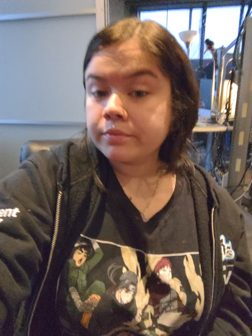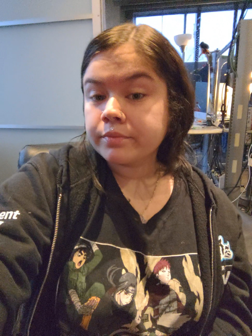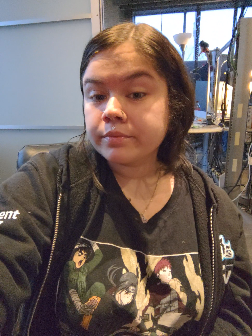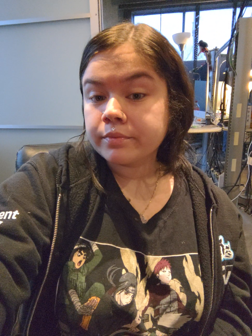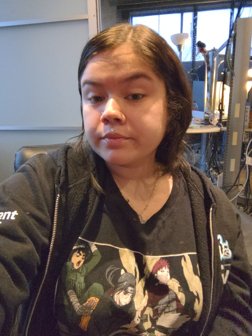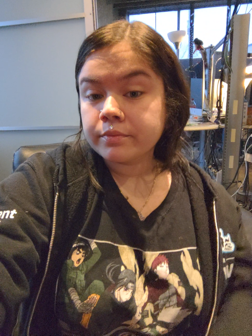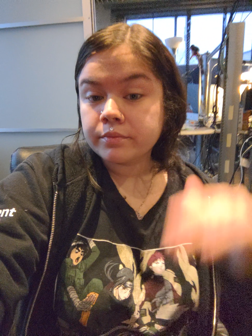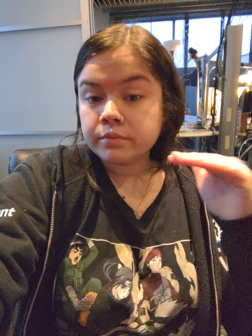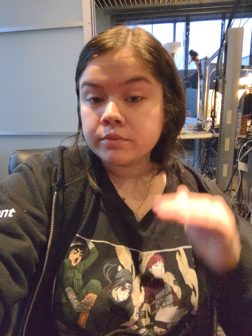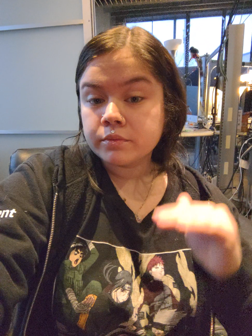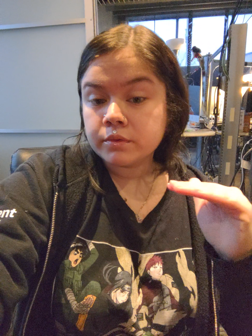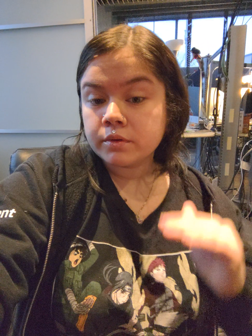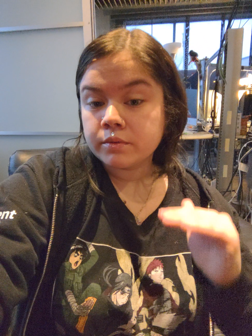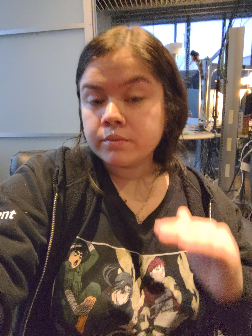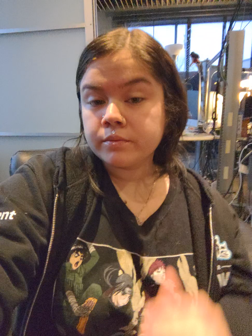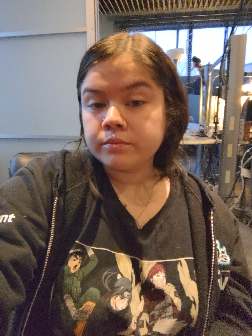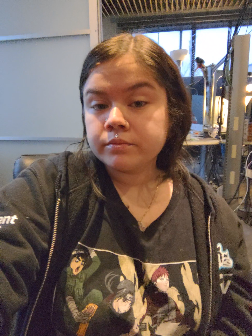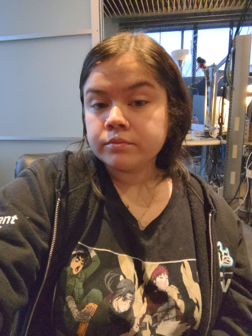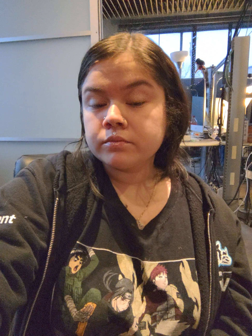child